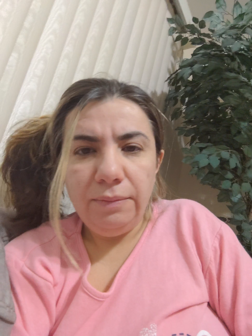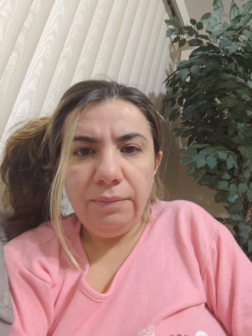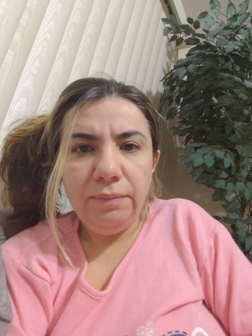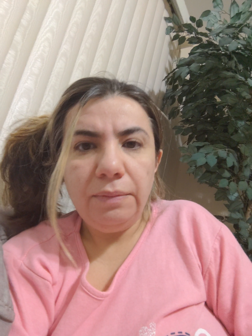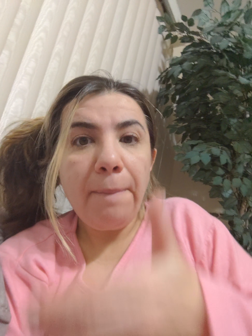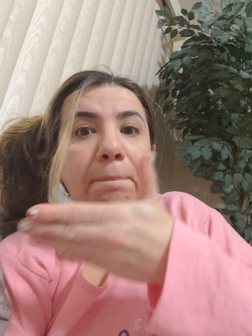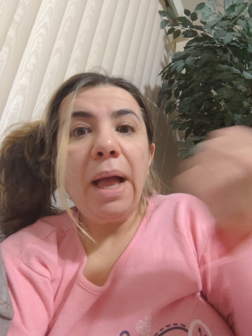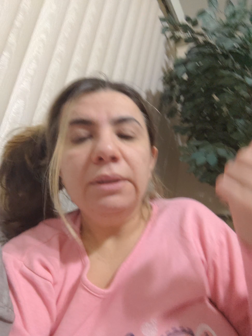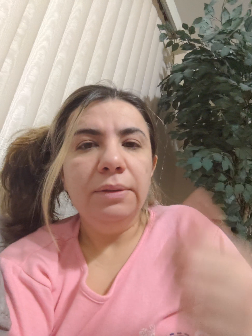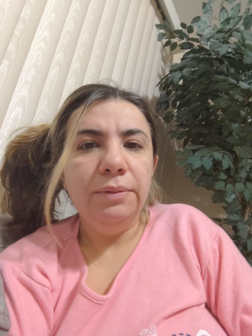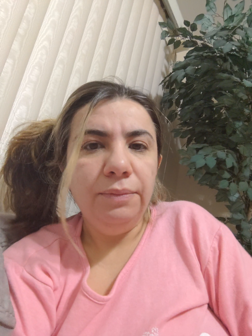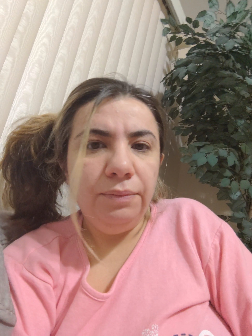better